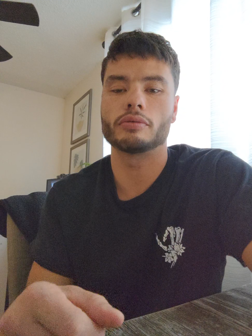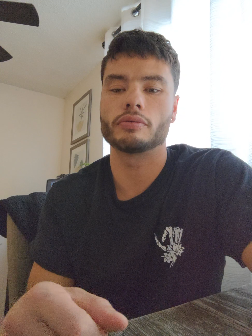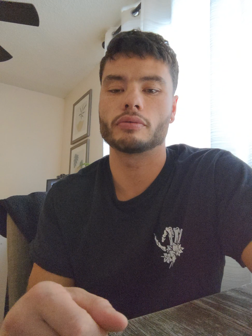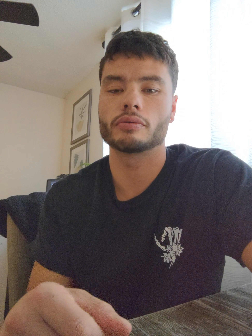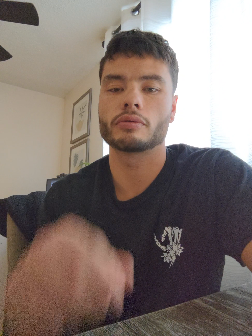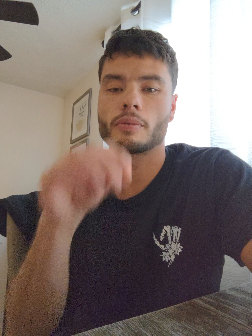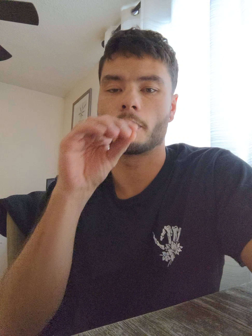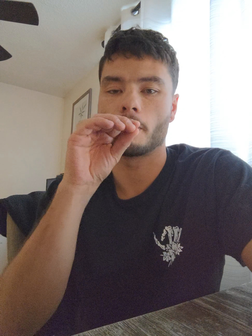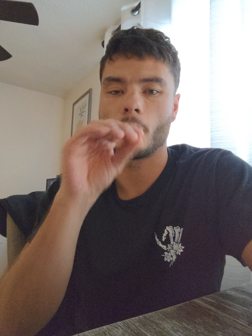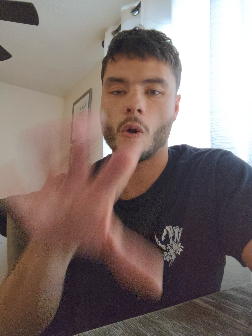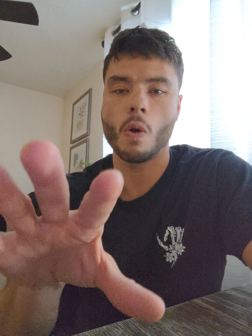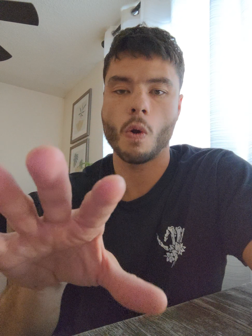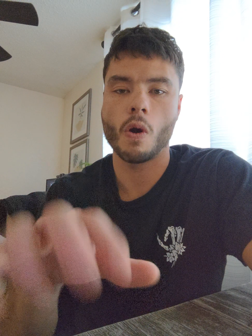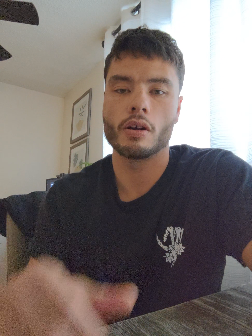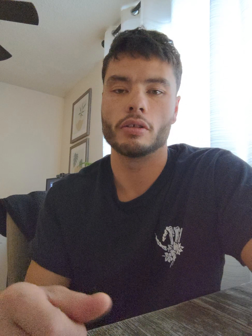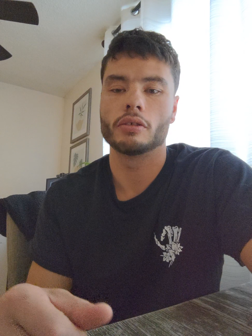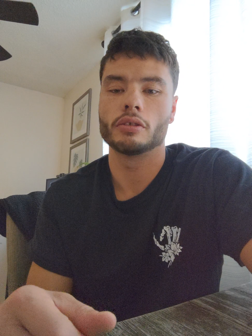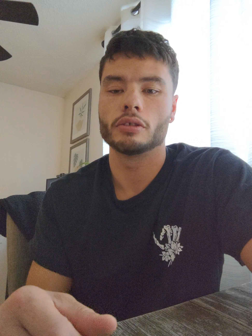blow